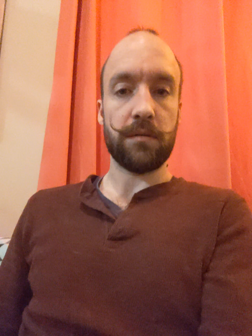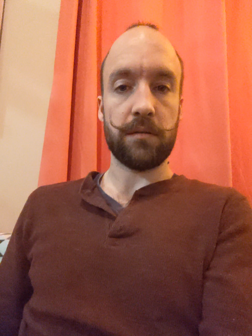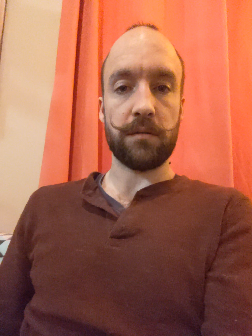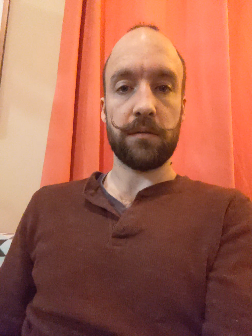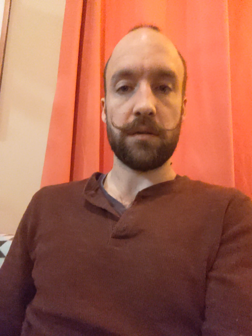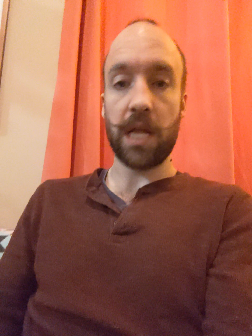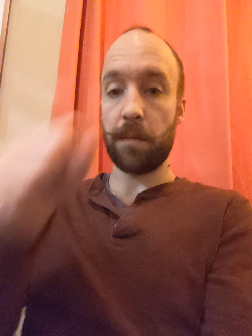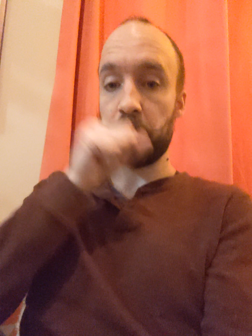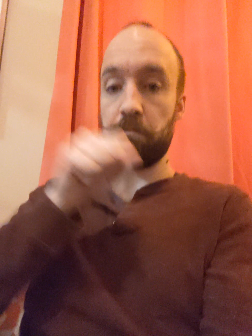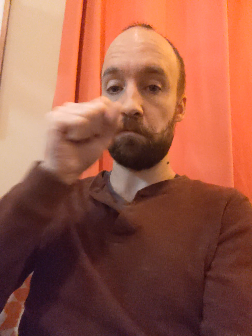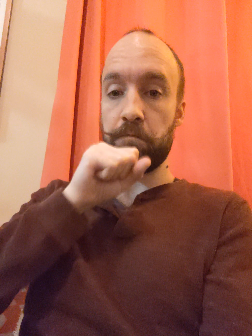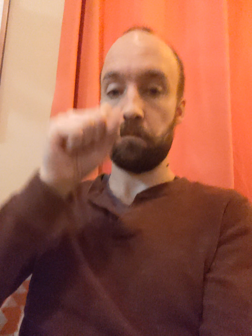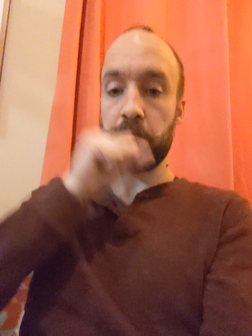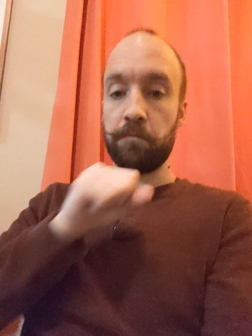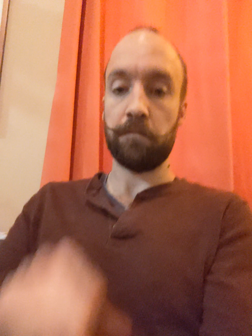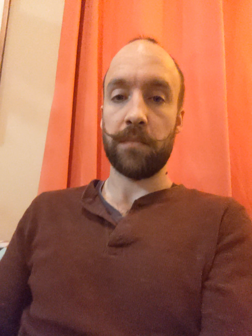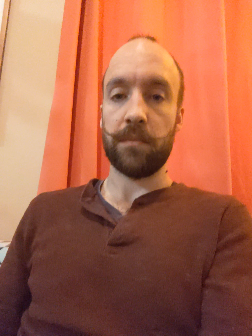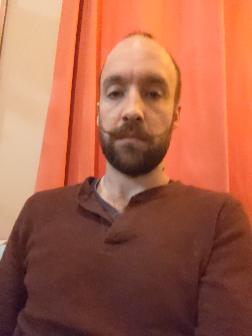ice cream